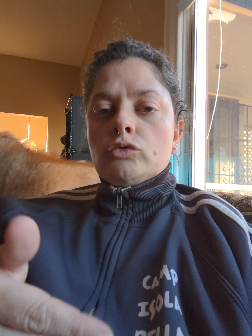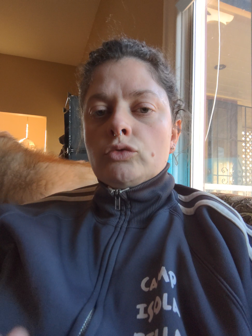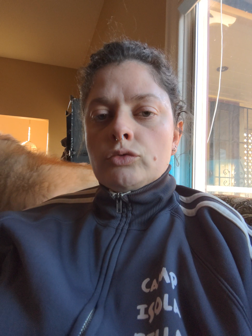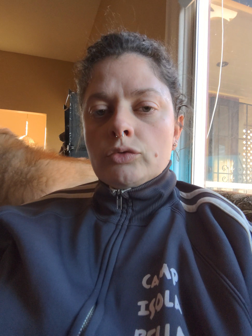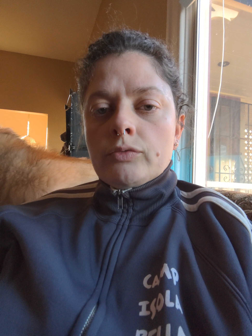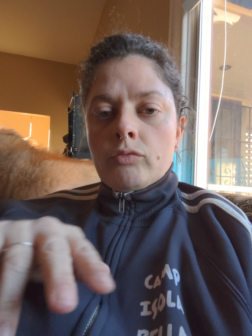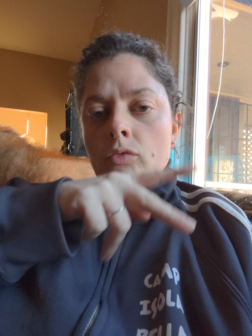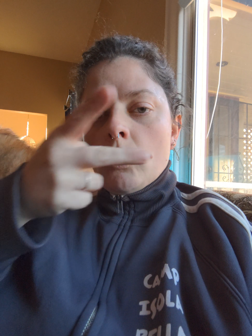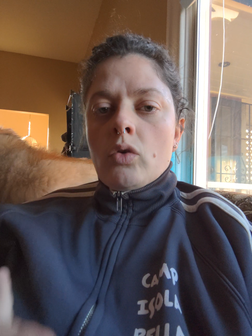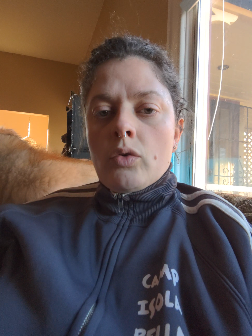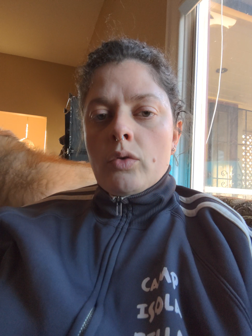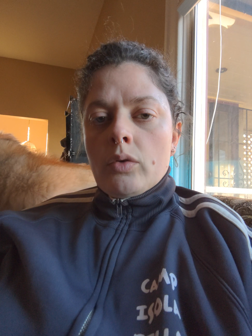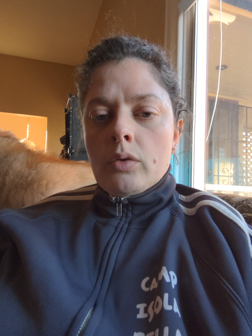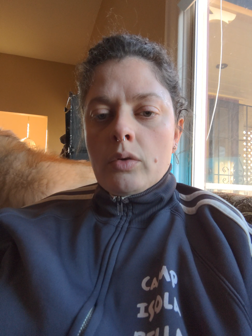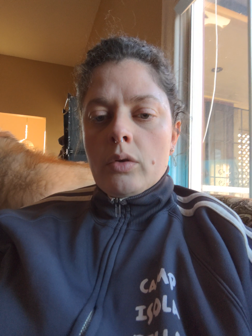fall